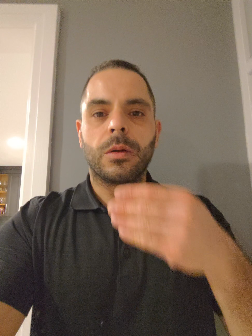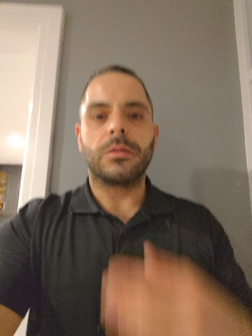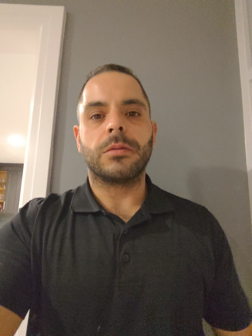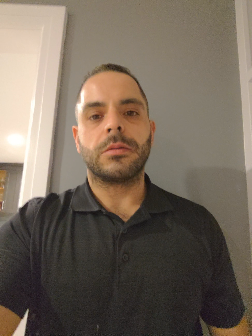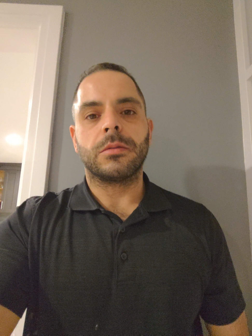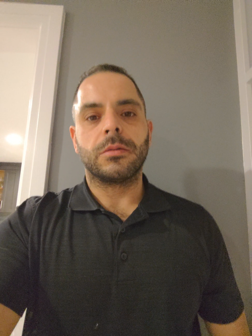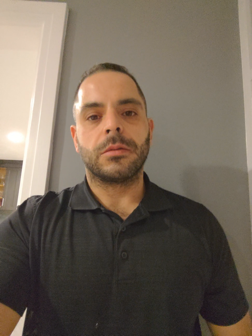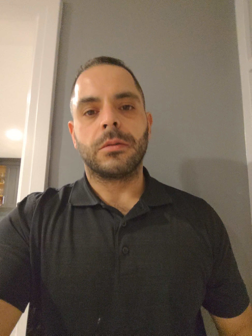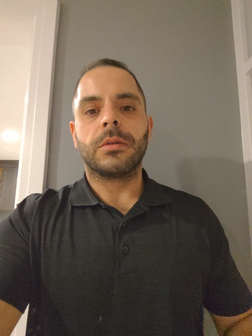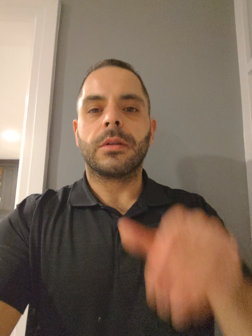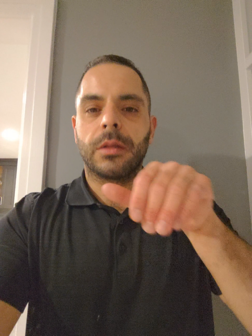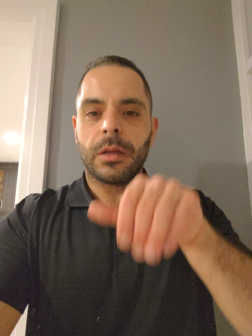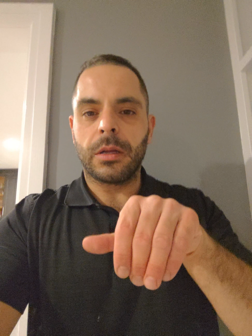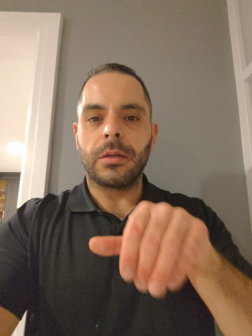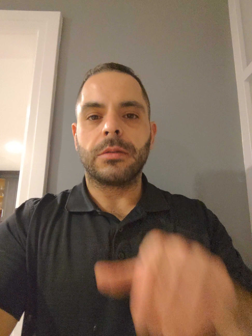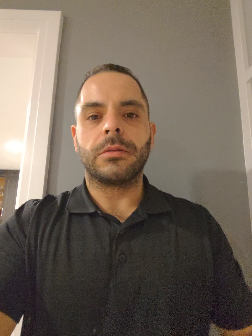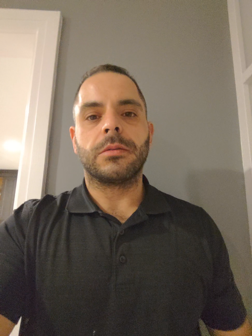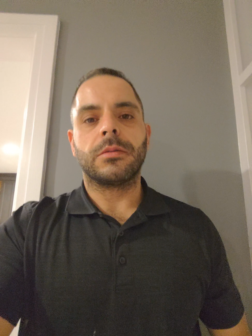night